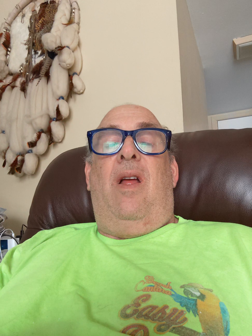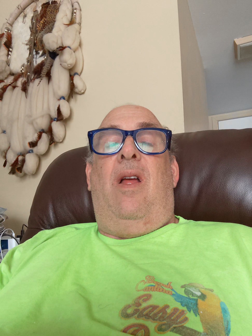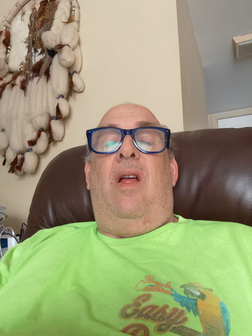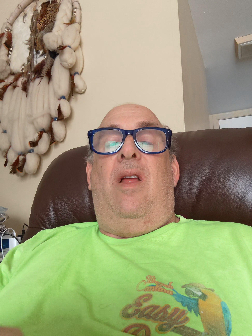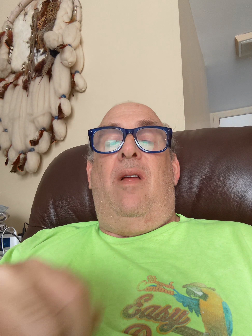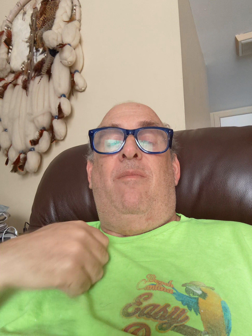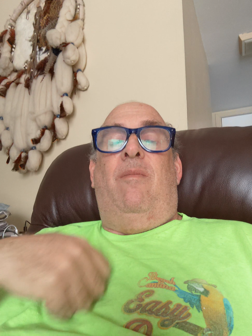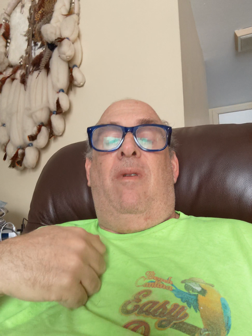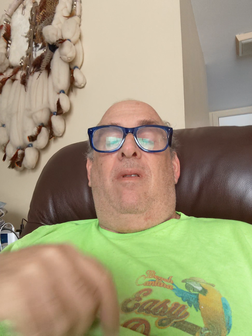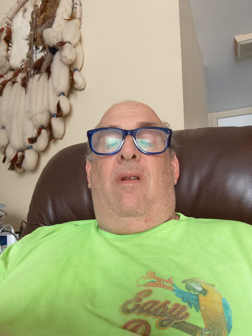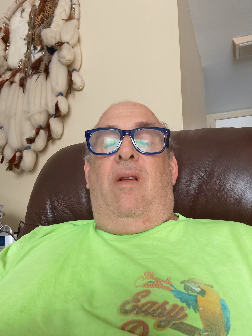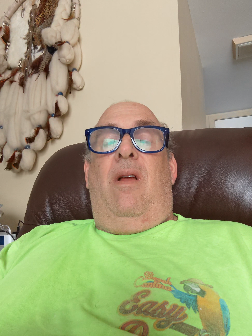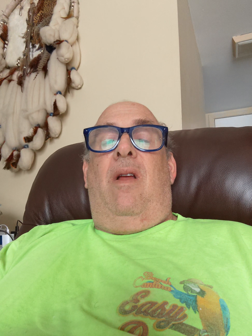bath